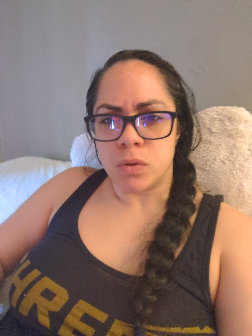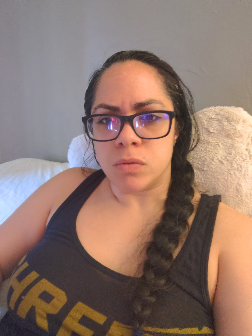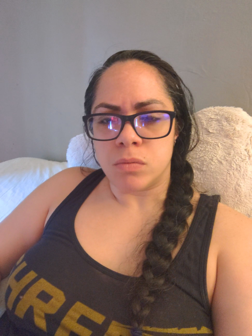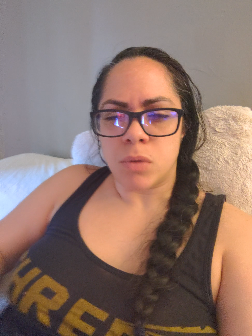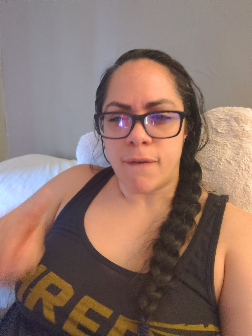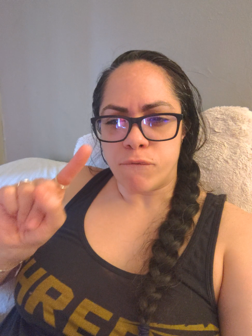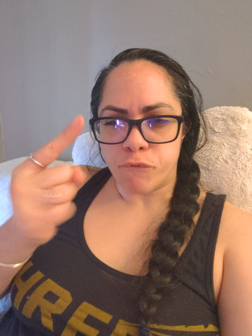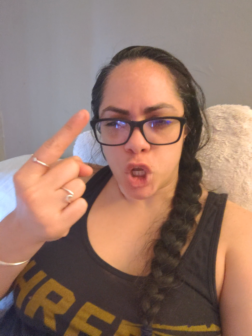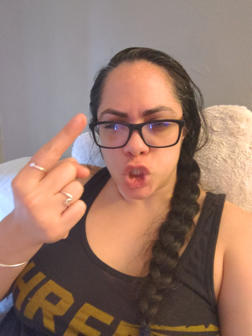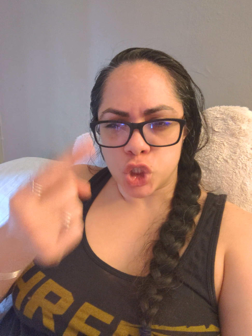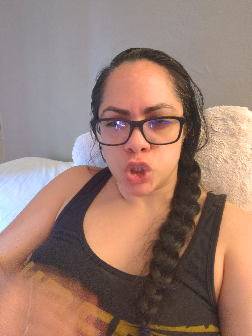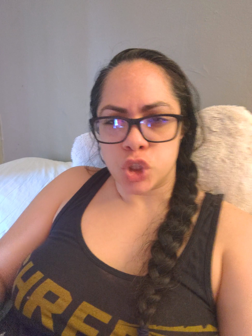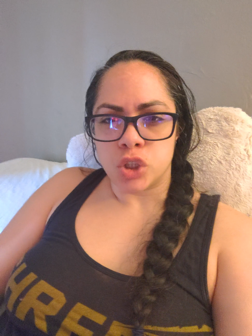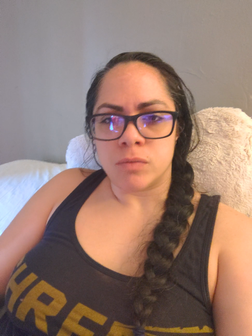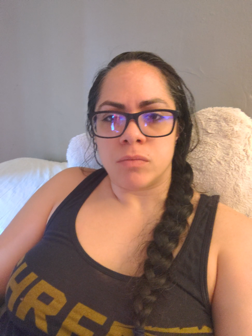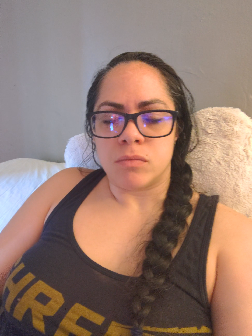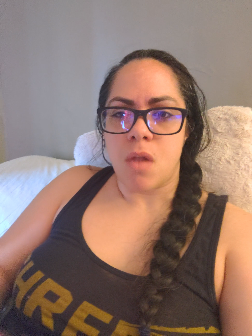first